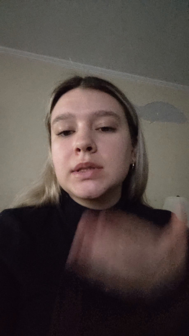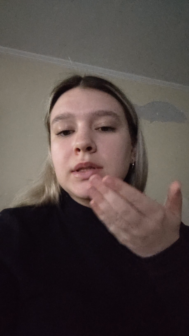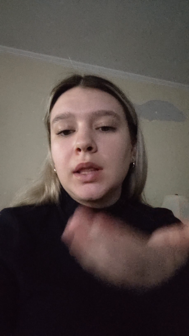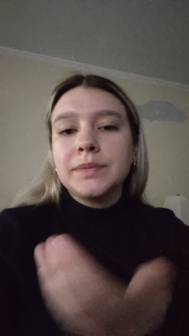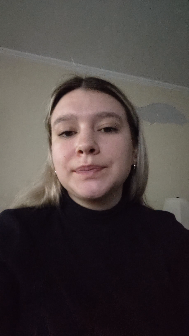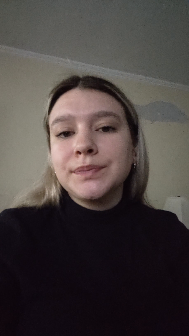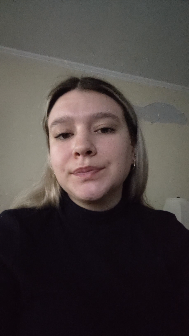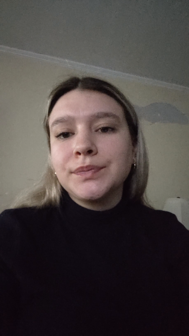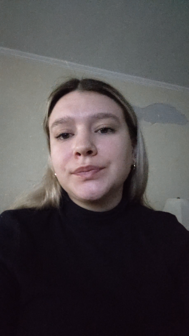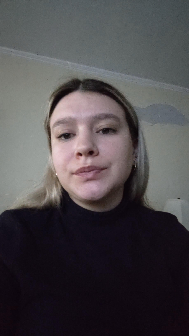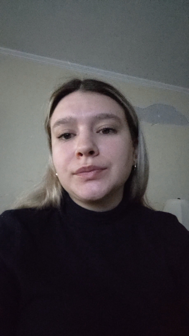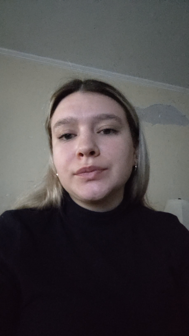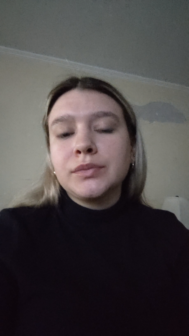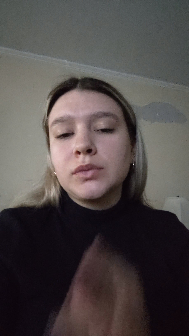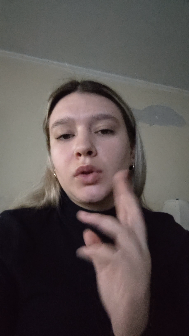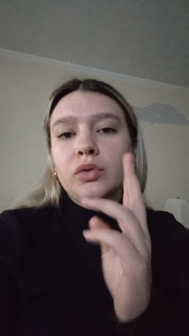hurry